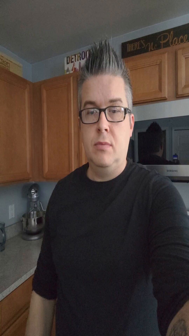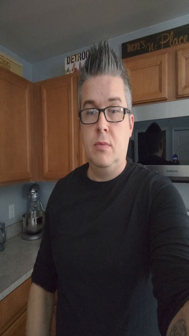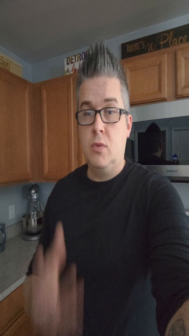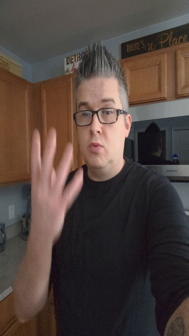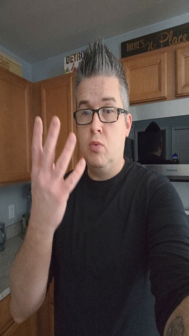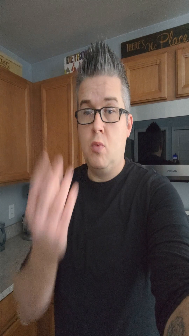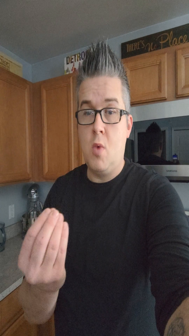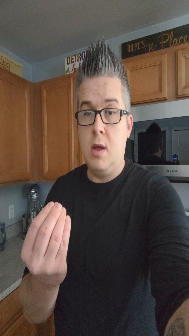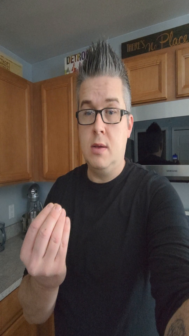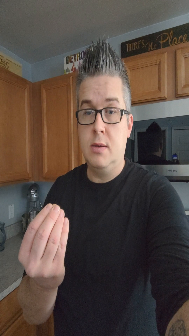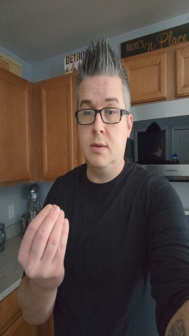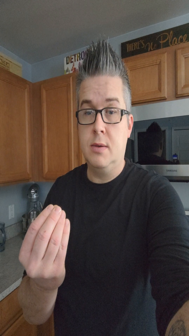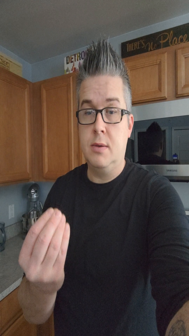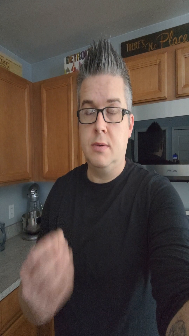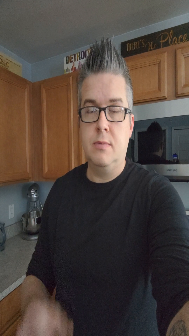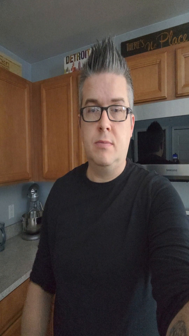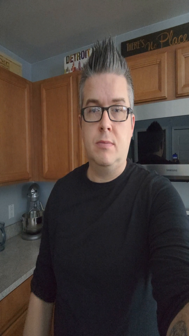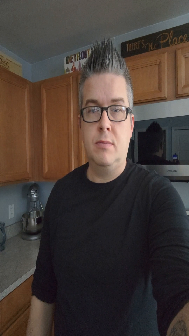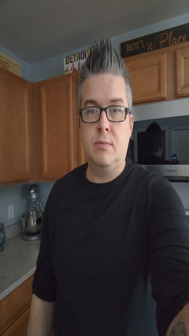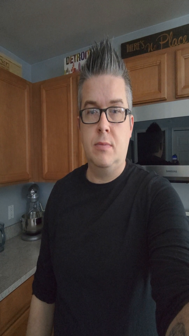wet